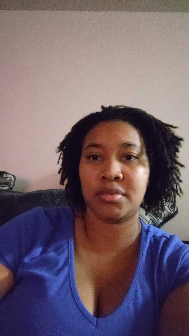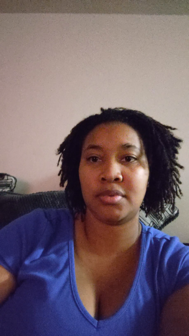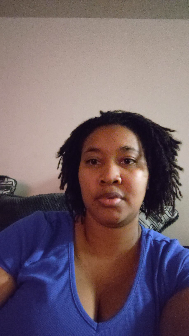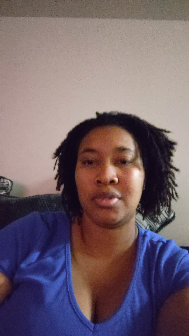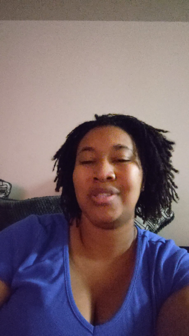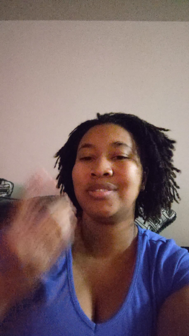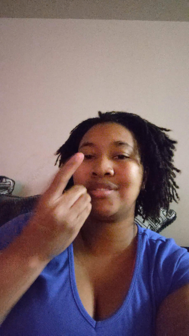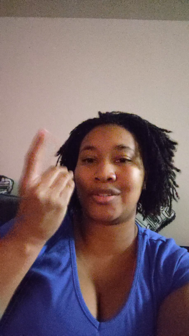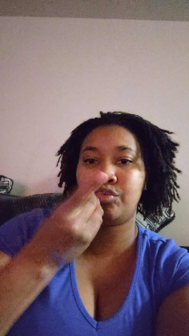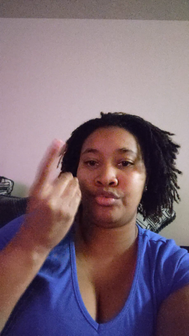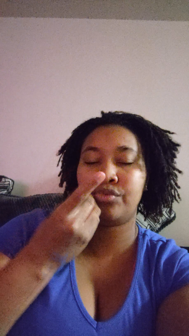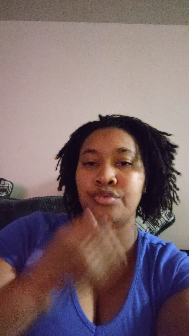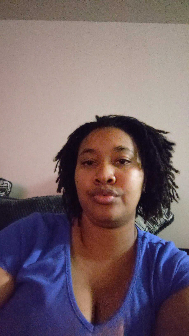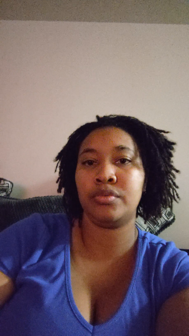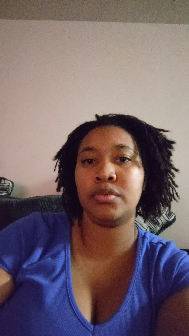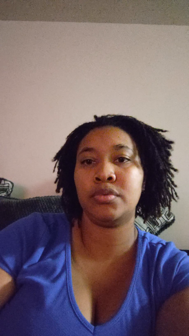dinner